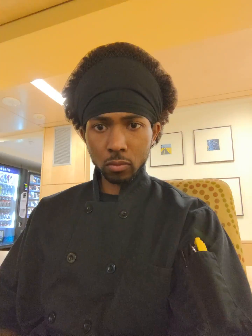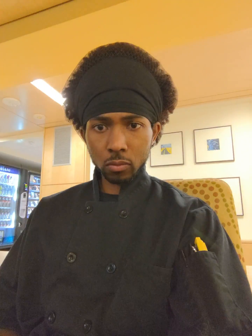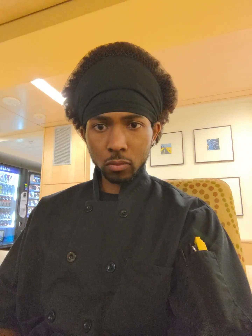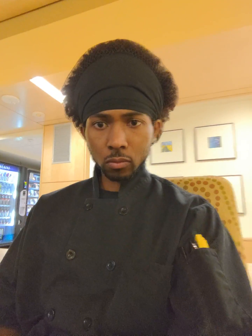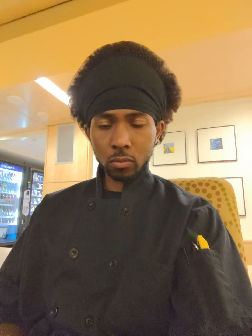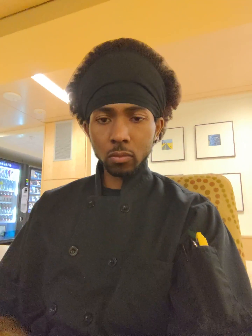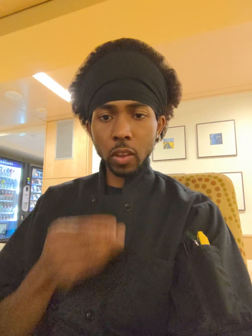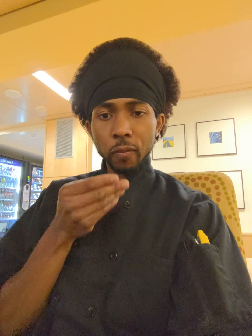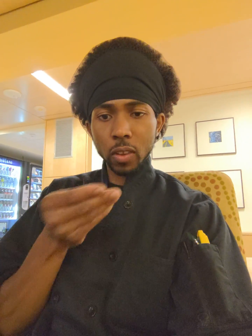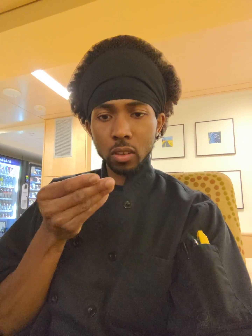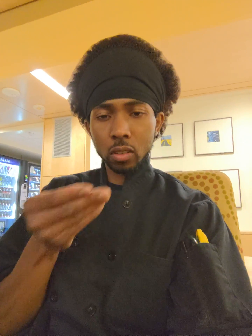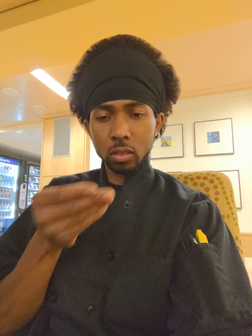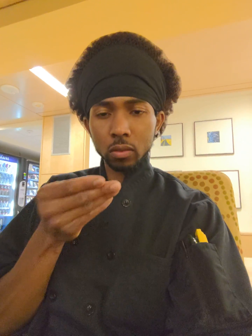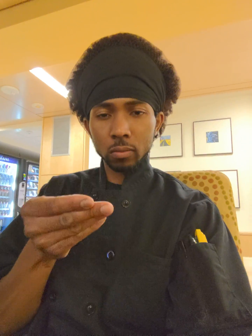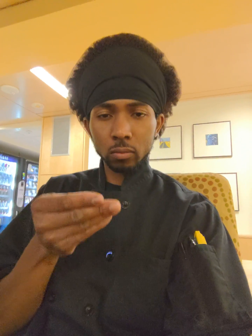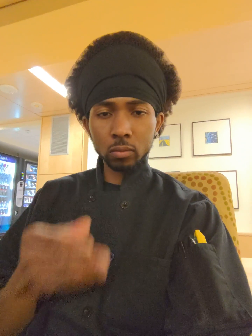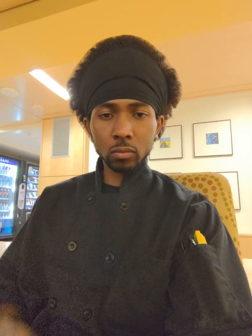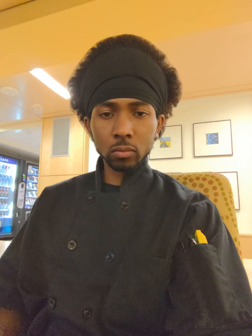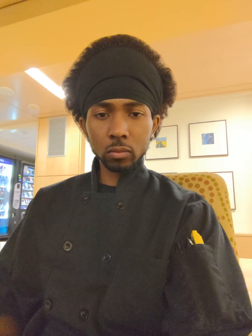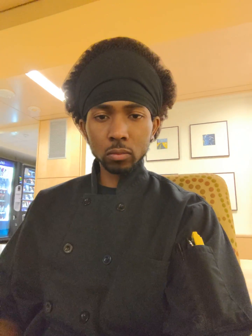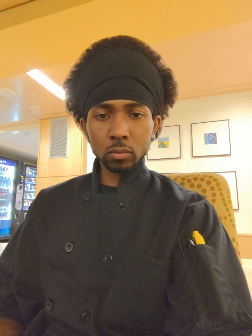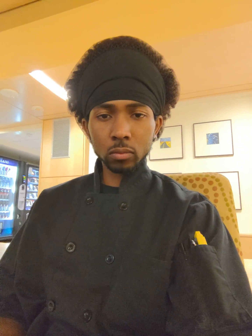feed